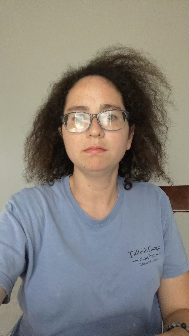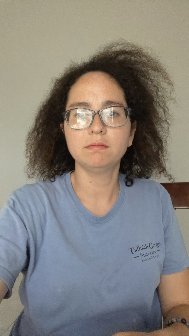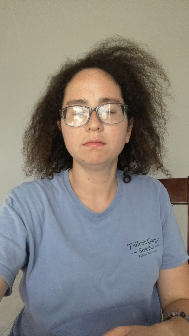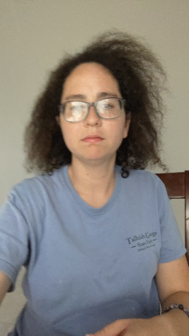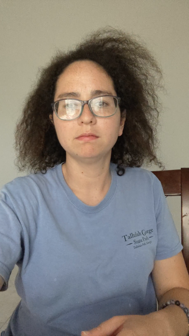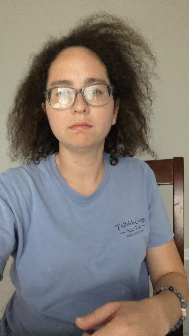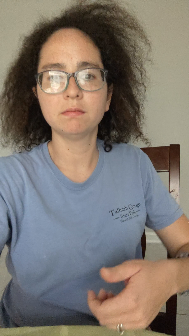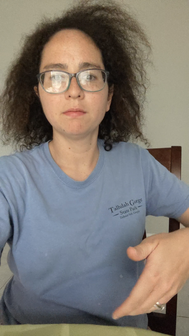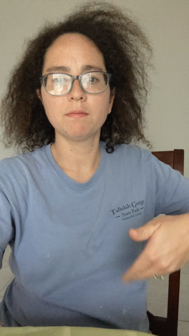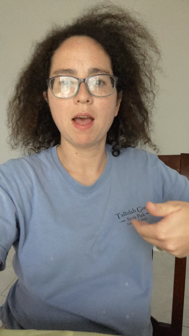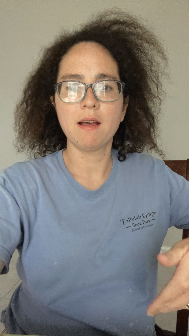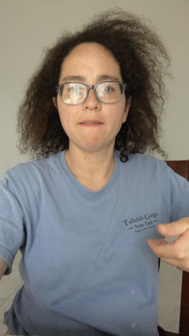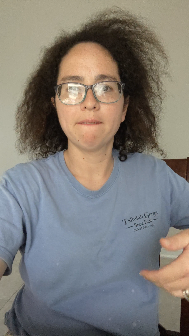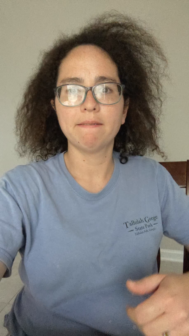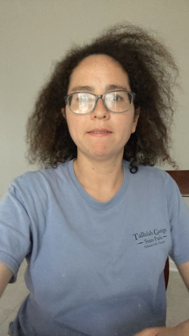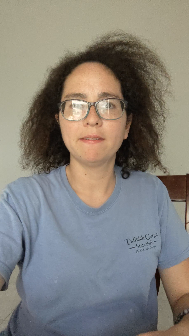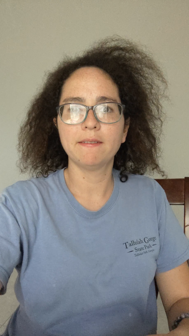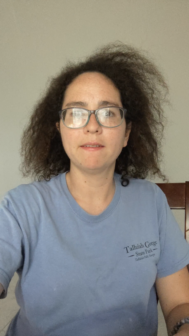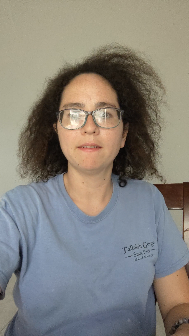pants